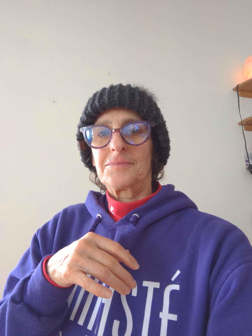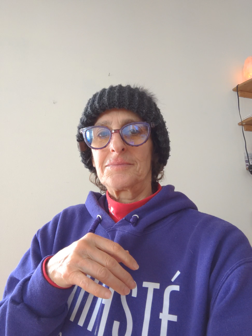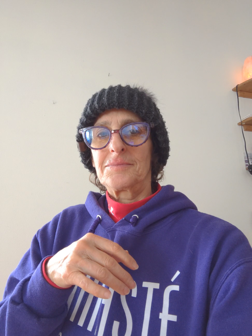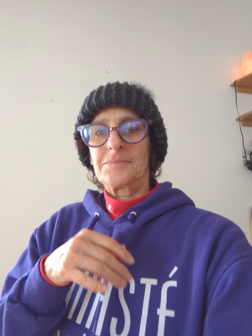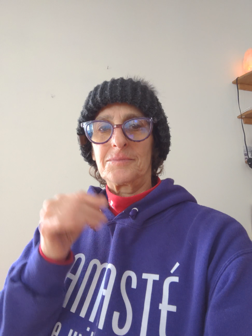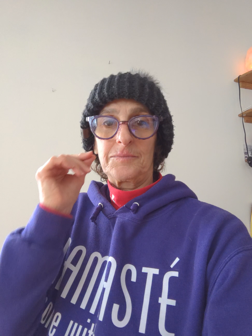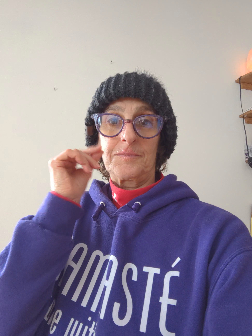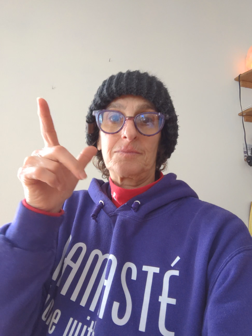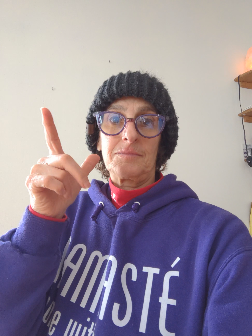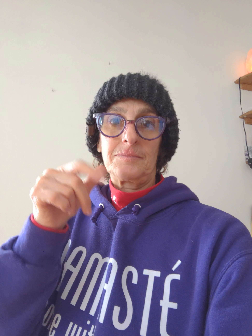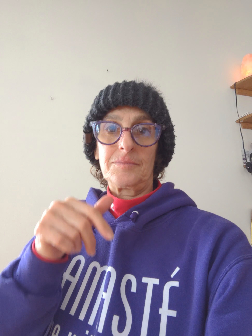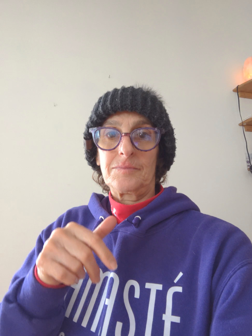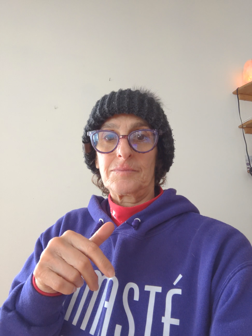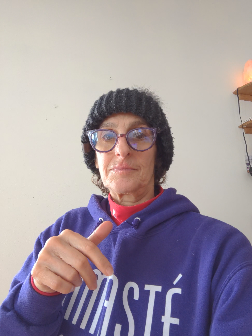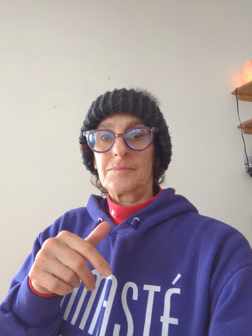awake